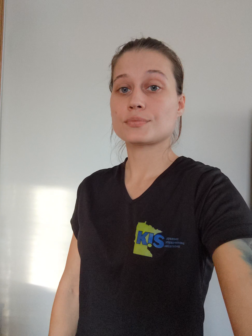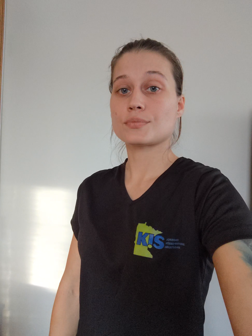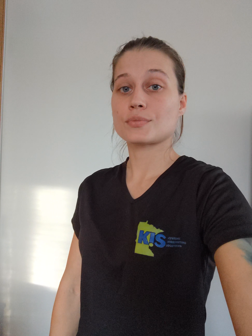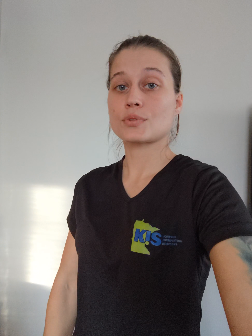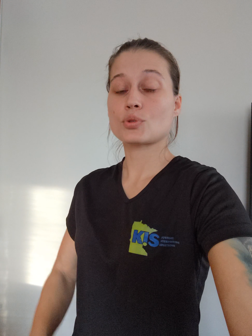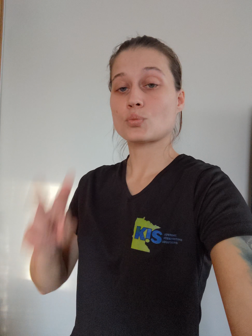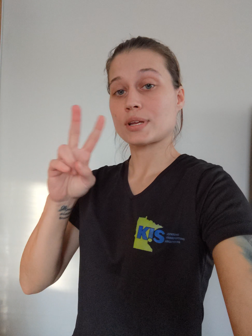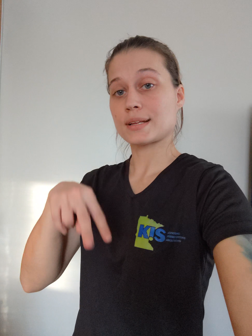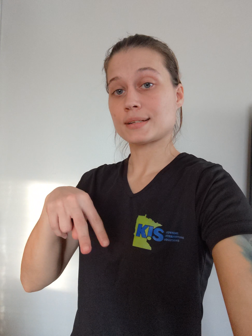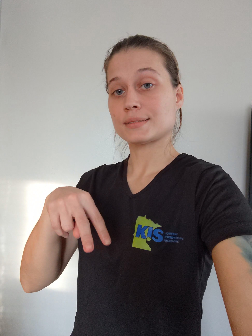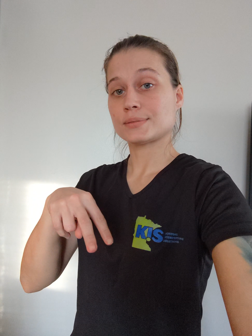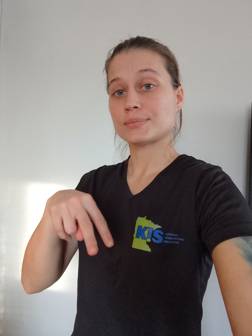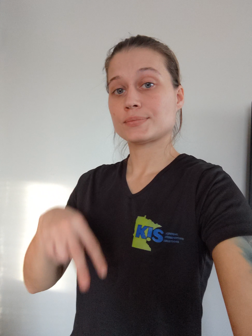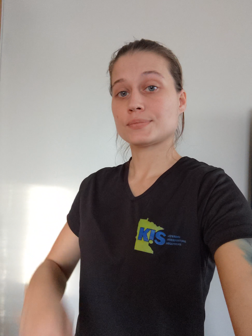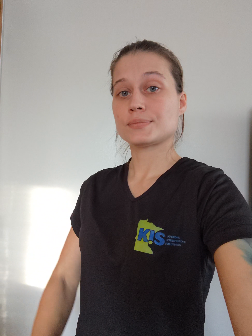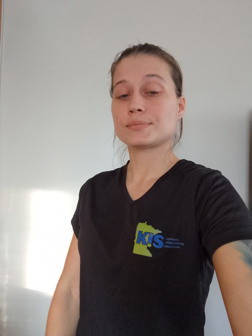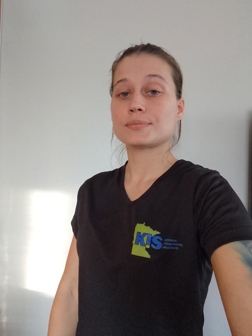read